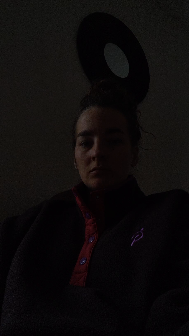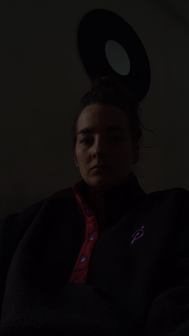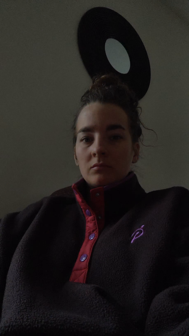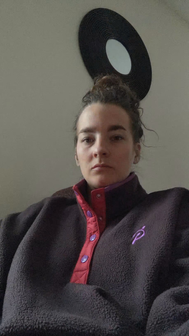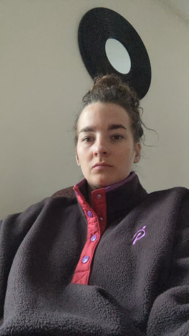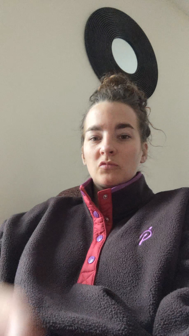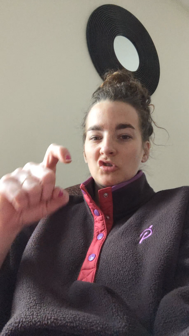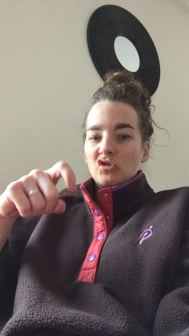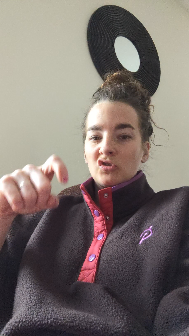should